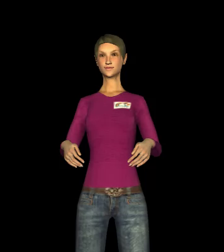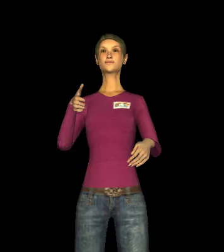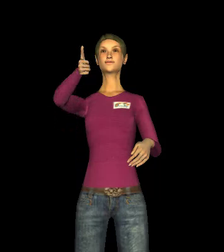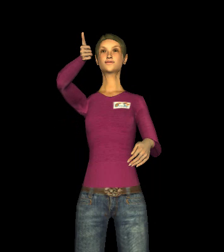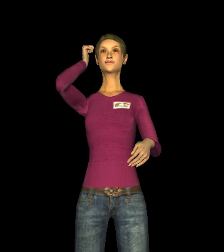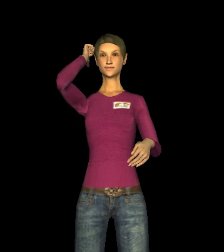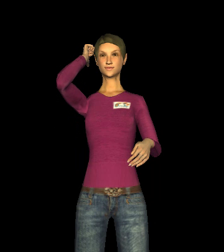أمس